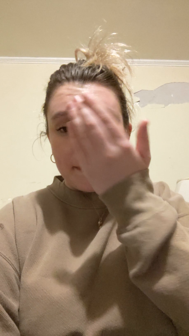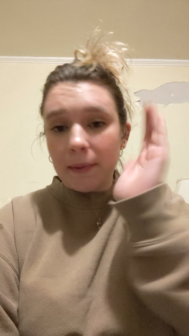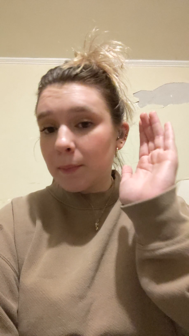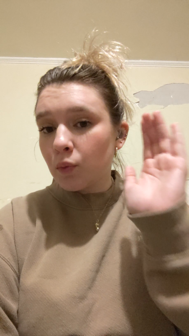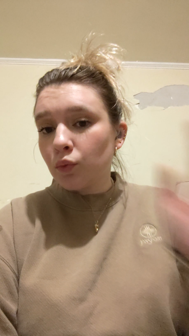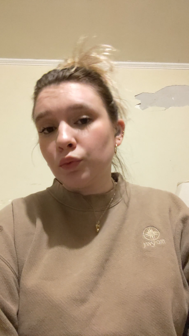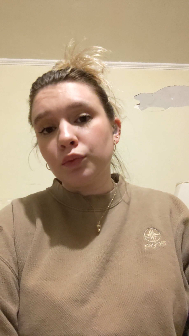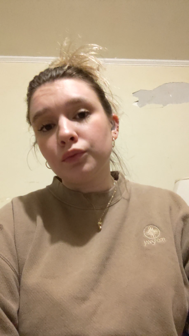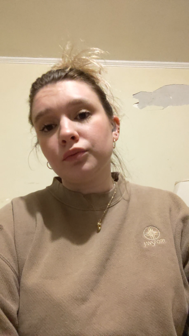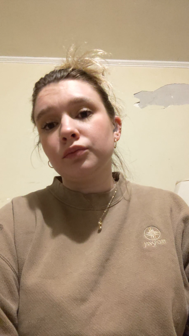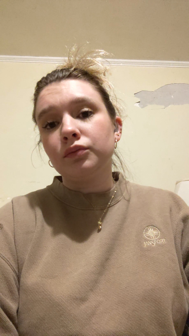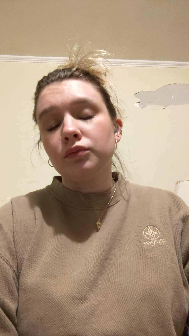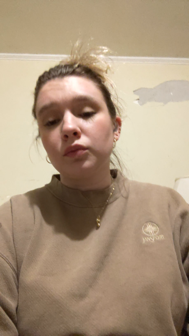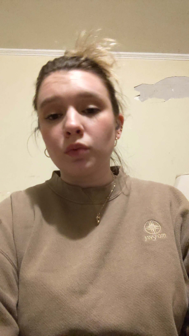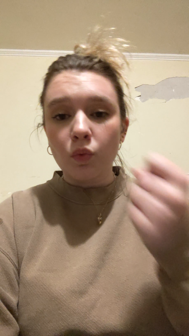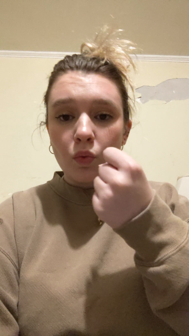hold